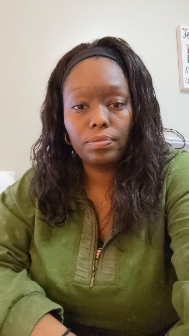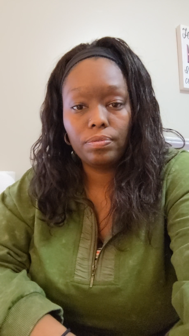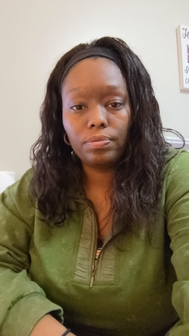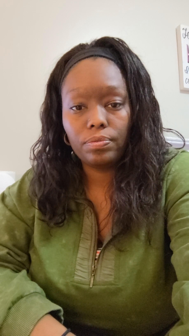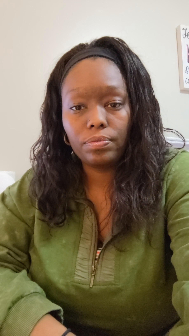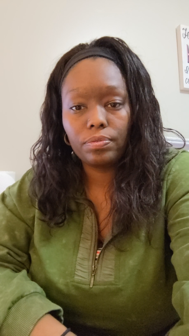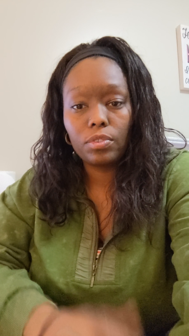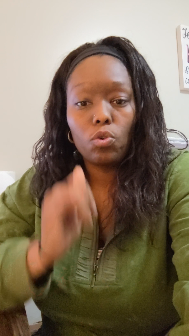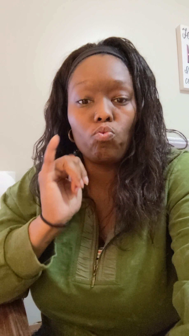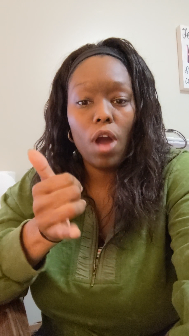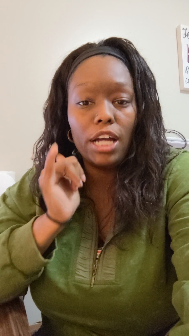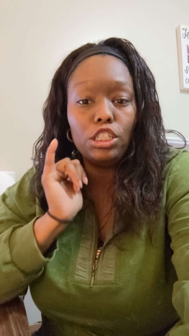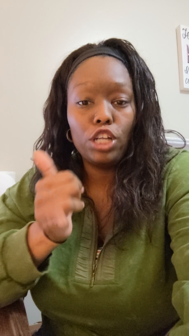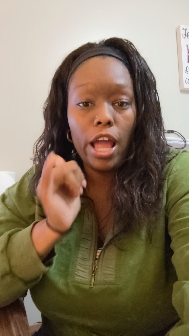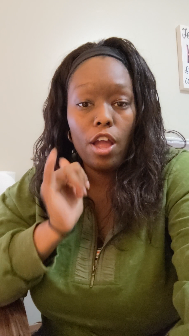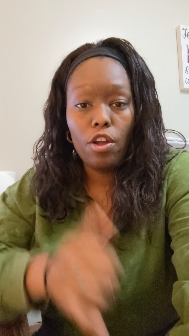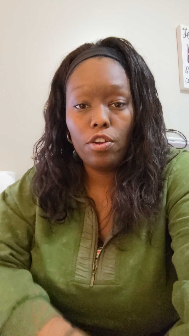rocking chair